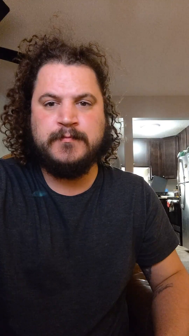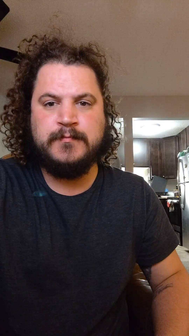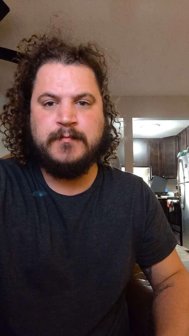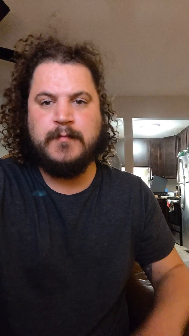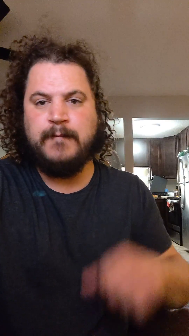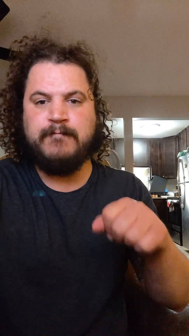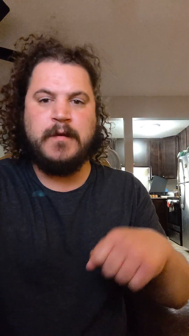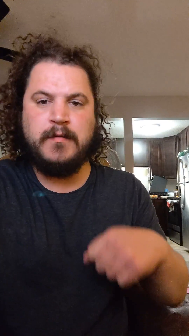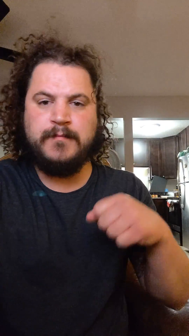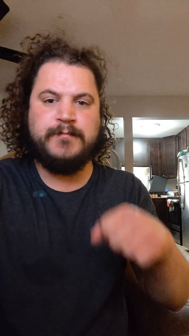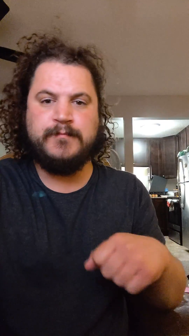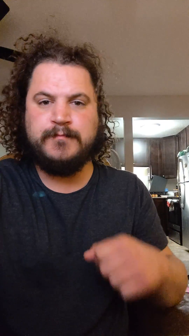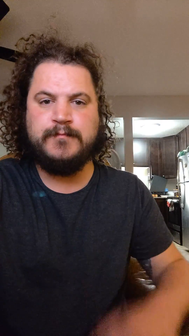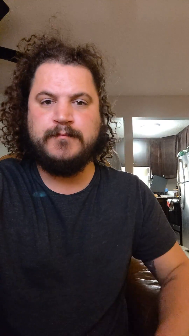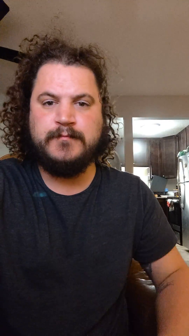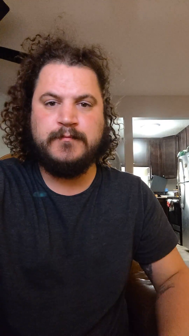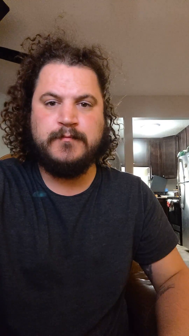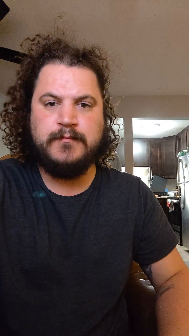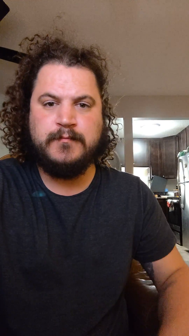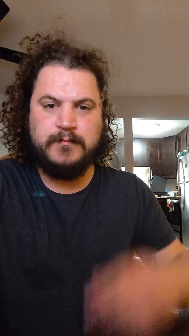bicycle